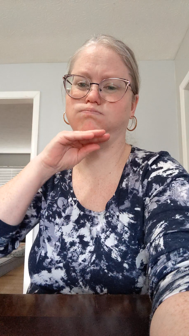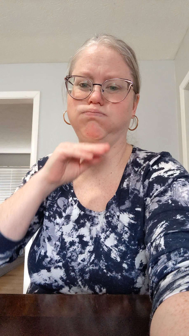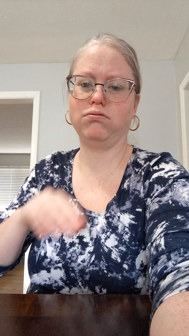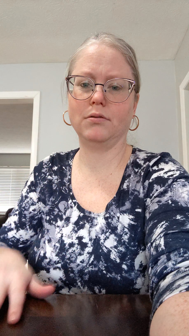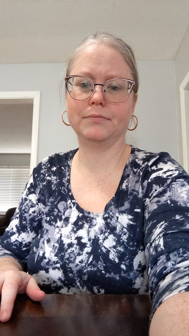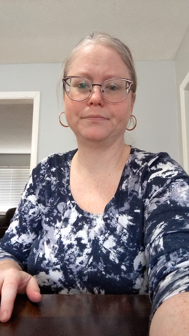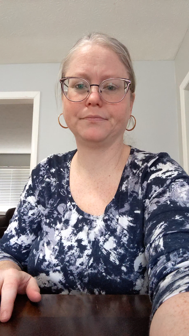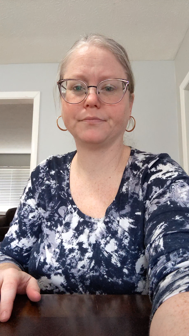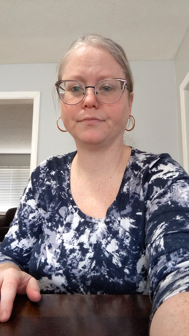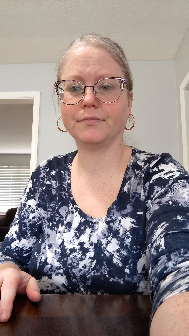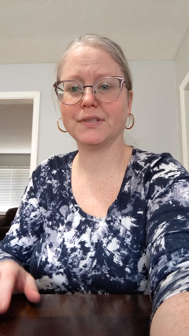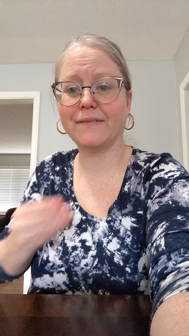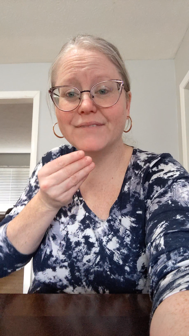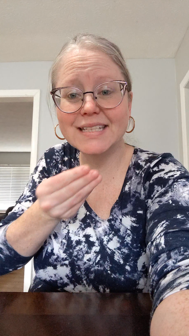feed